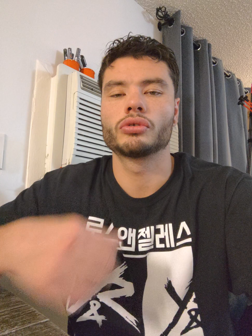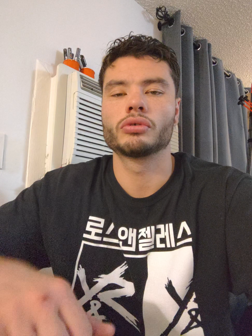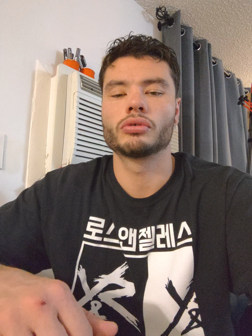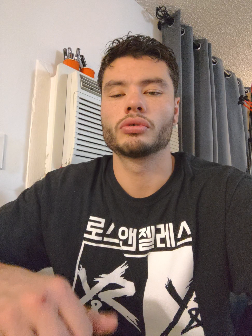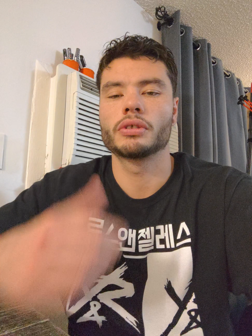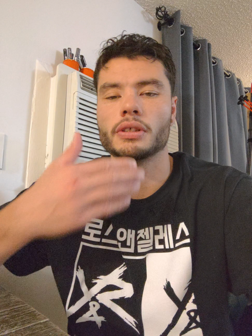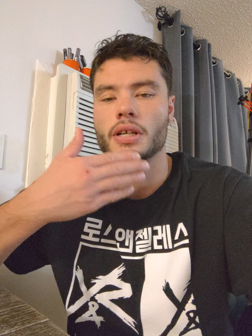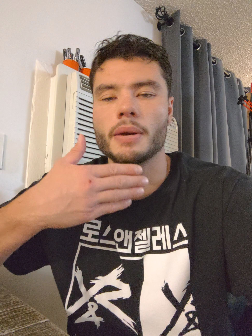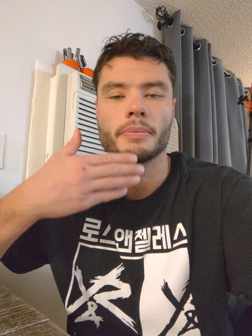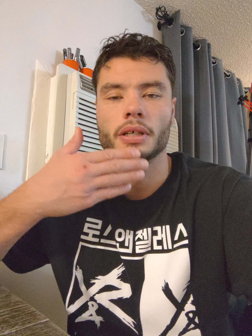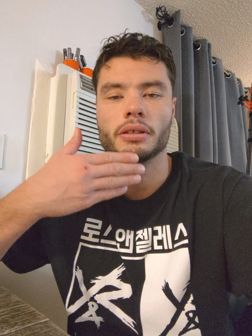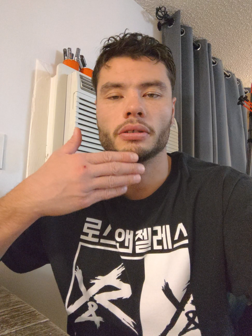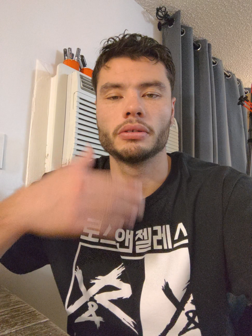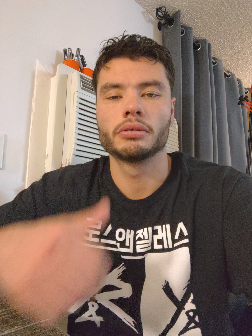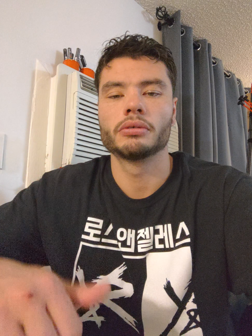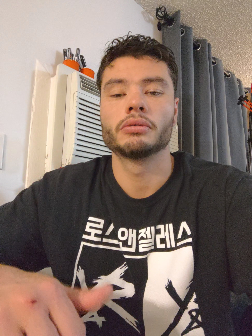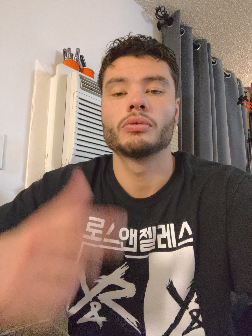napkin